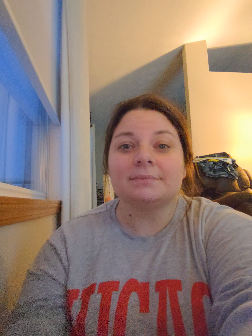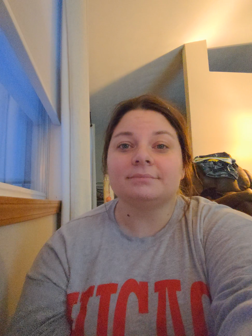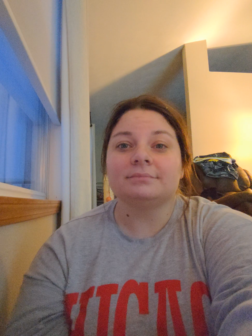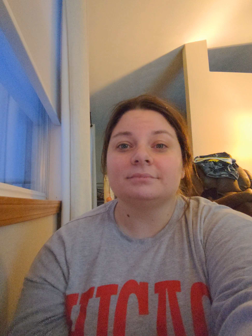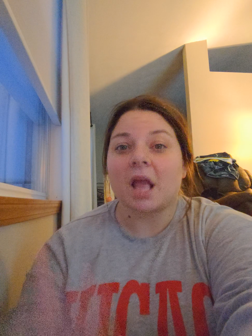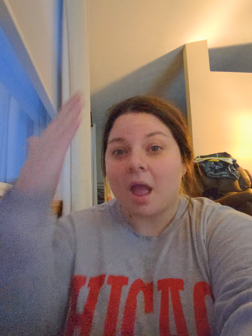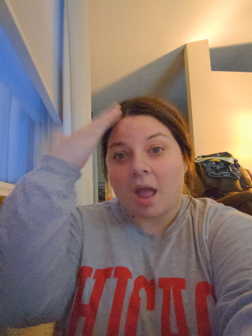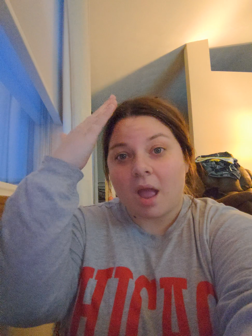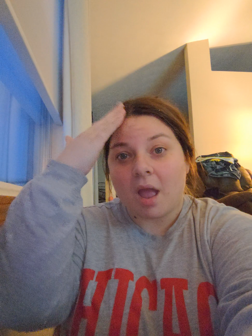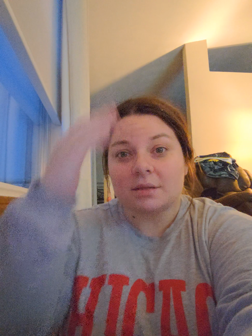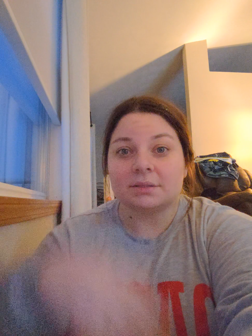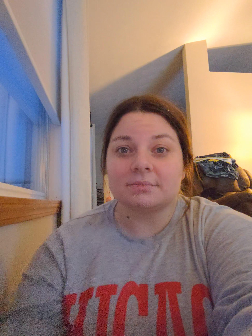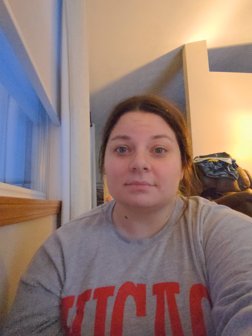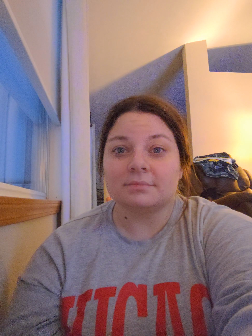hat